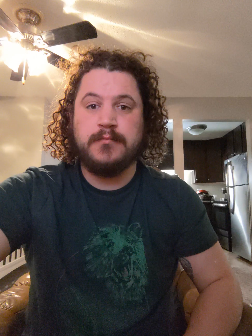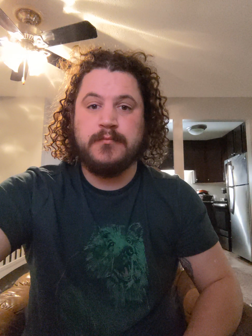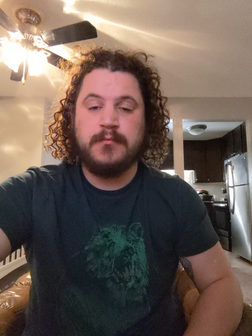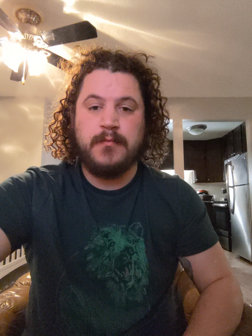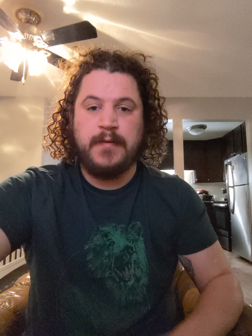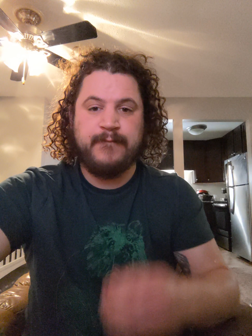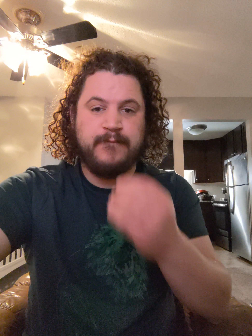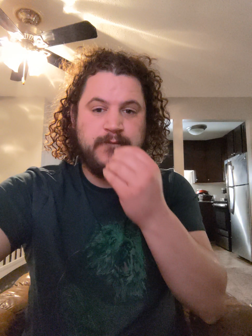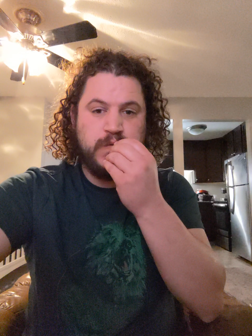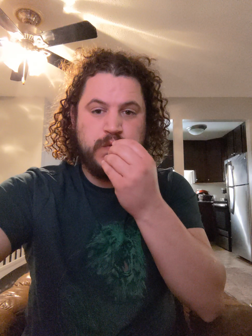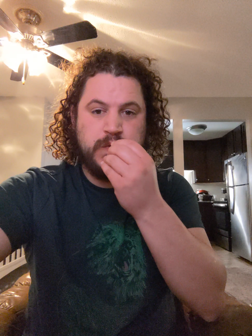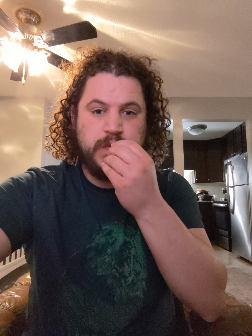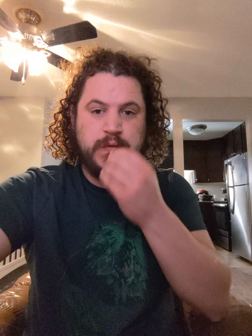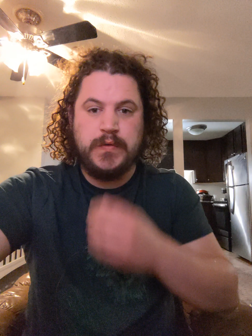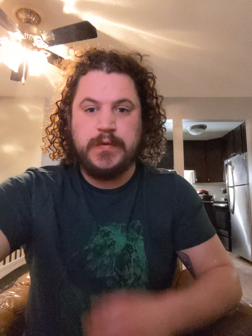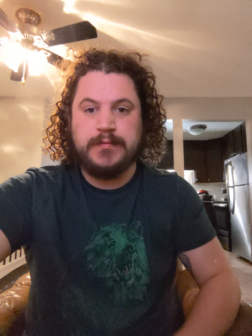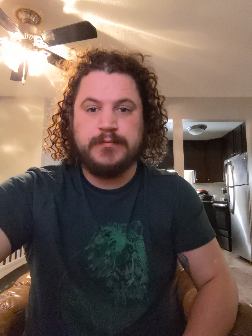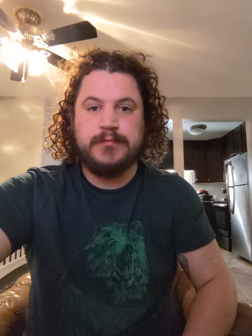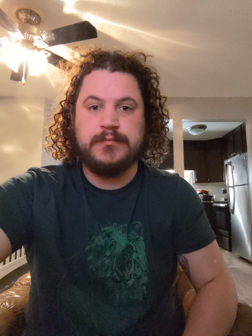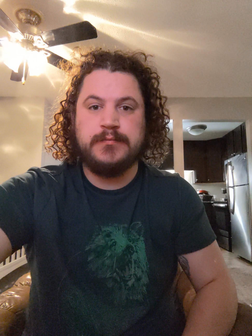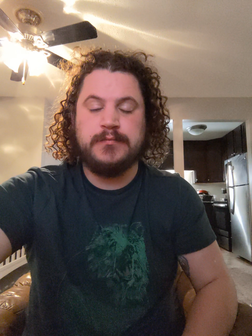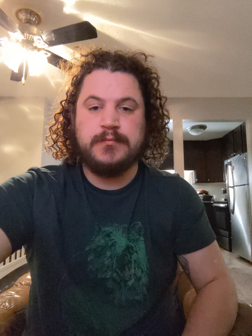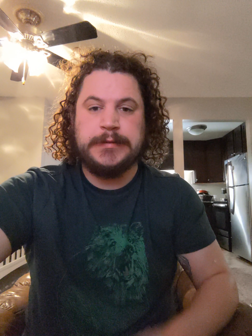food